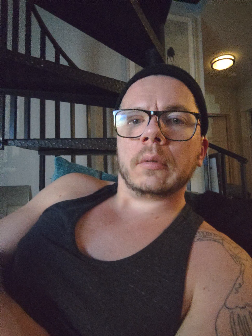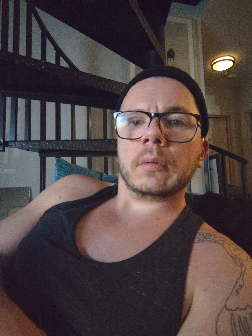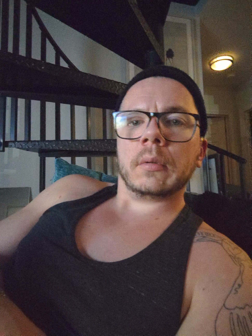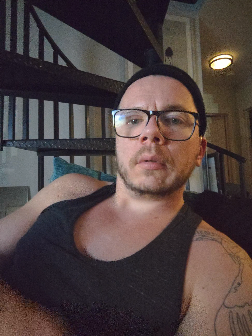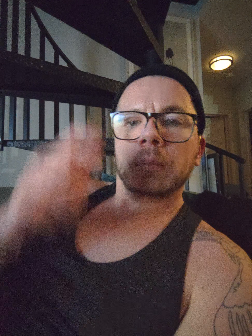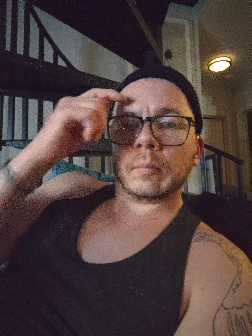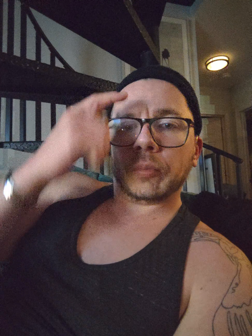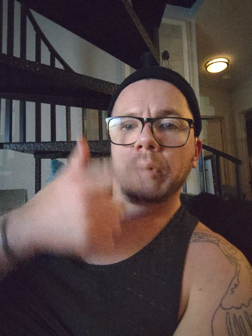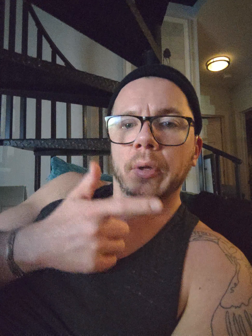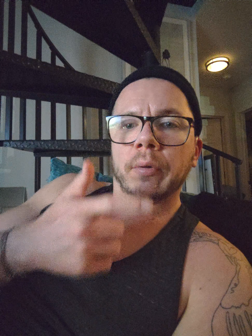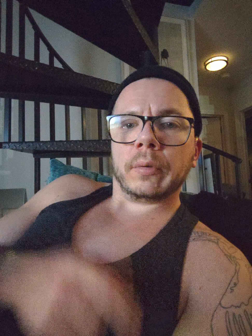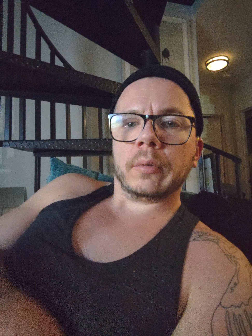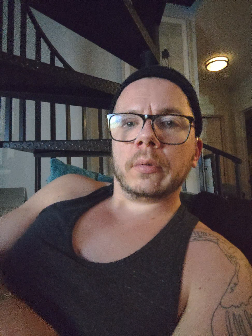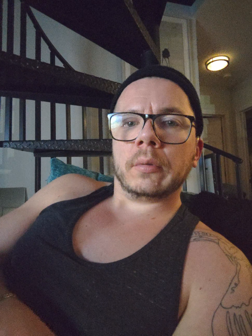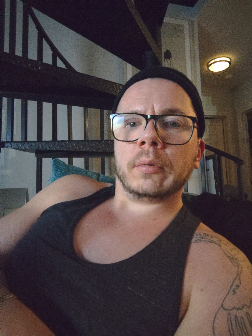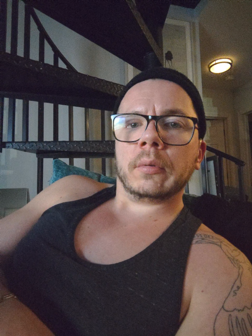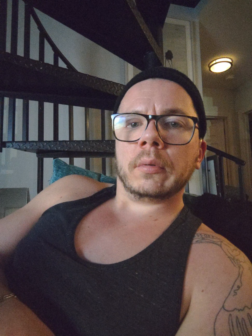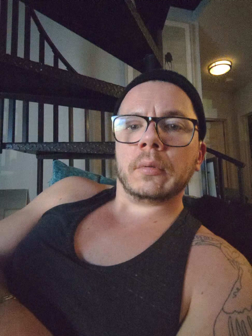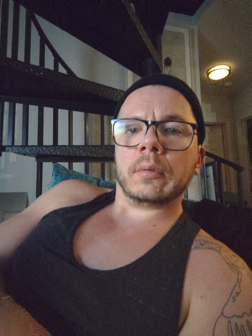brother